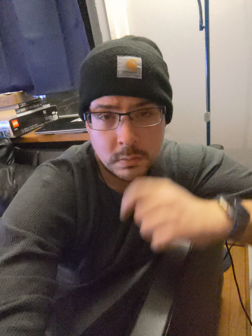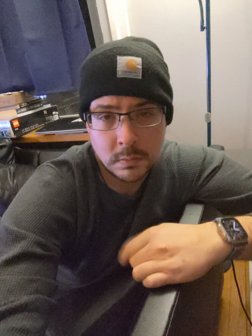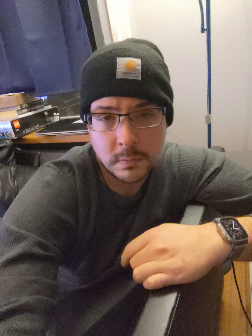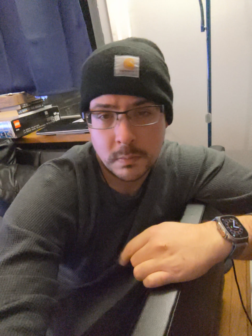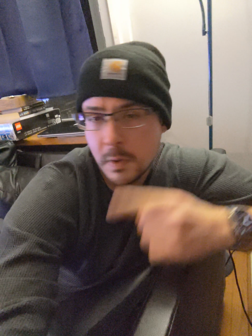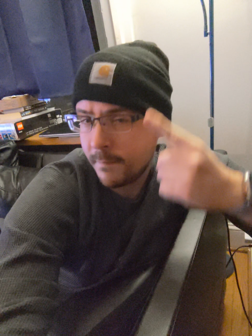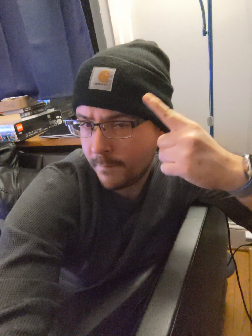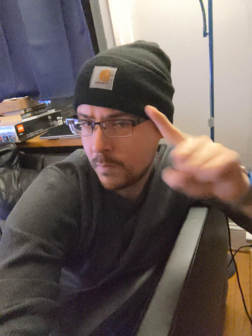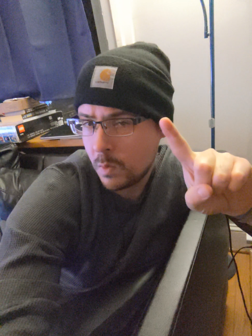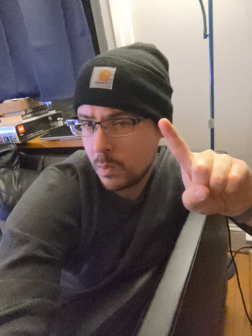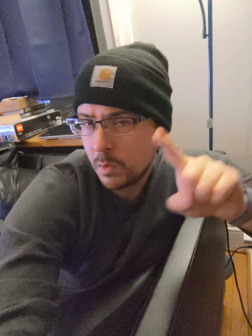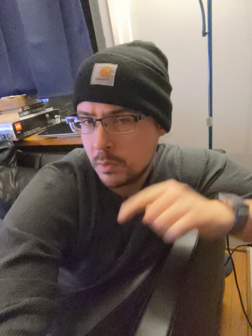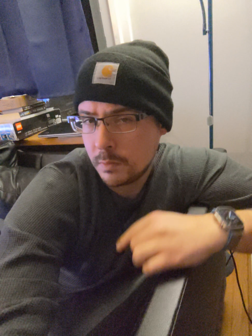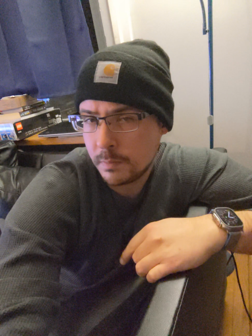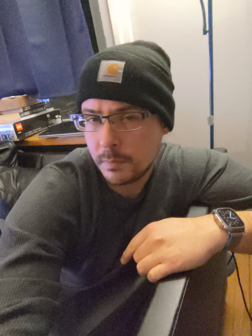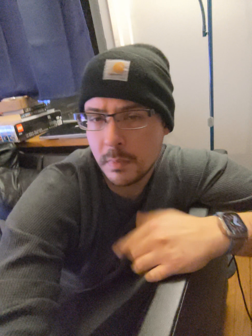for